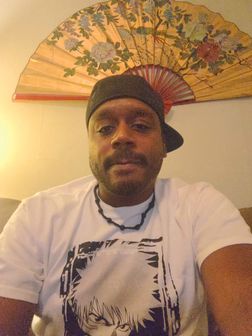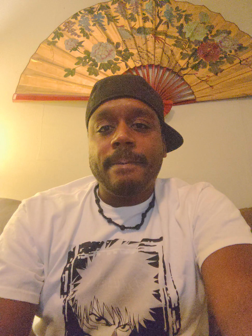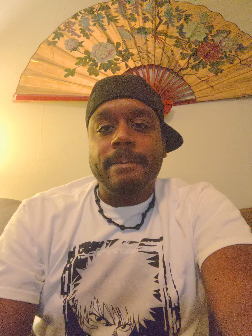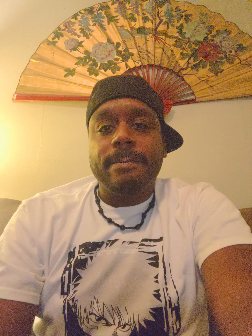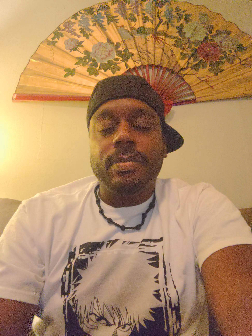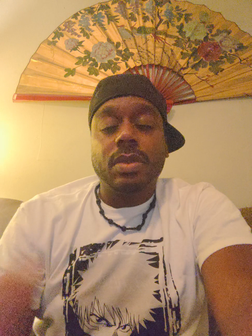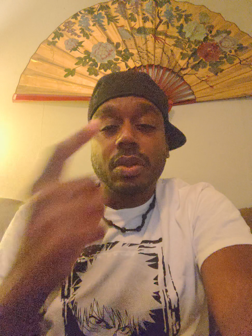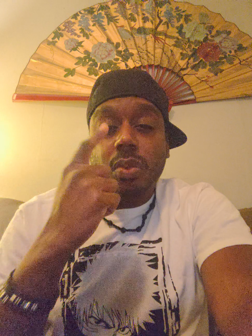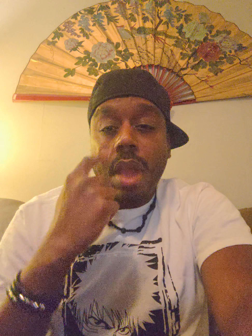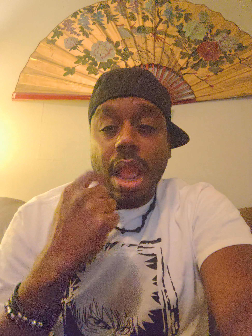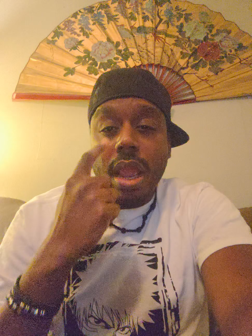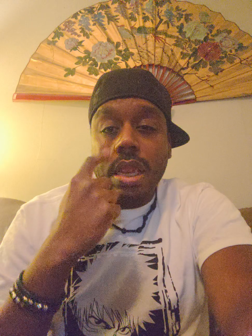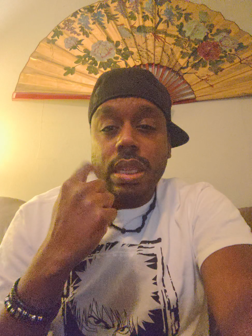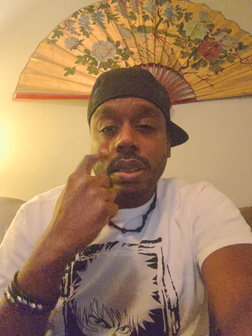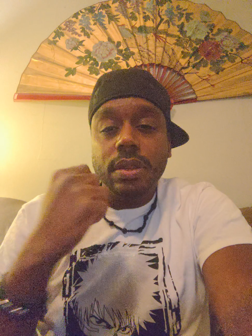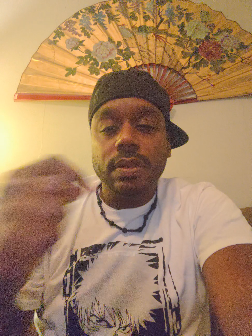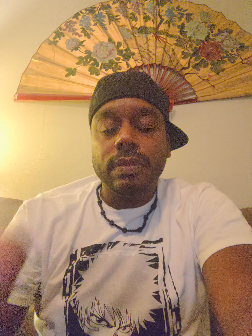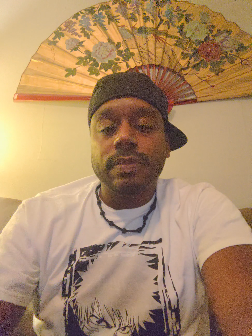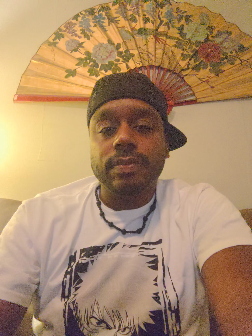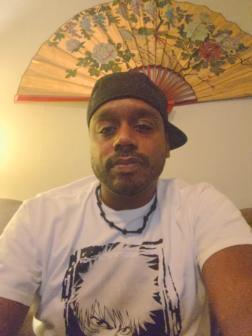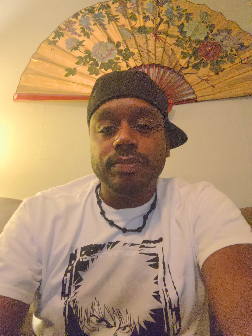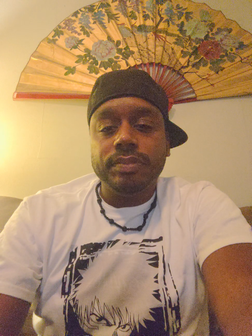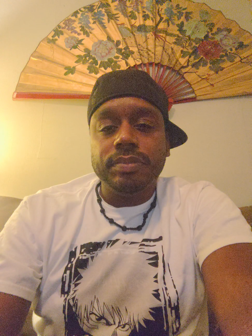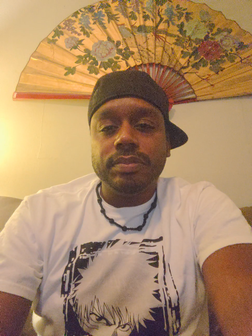cry